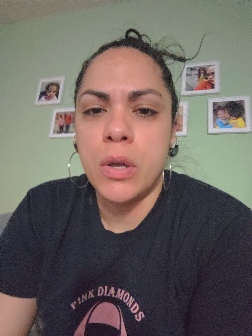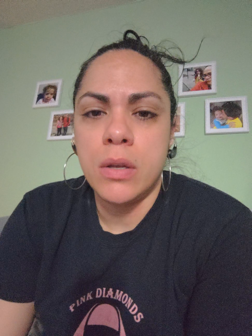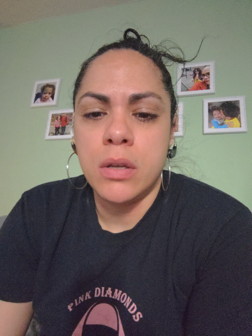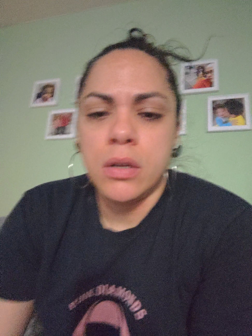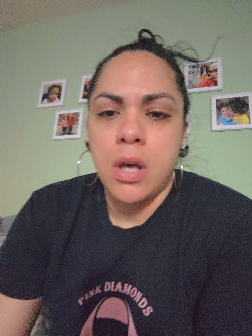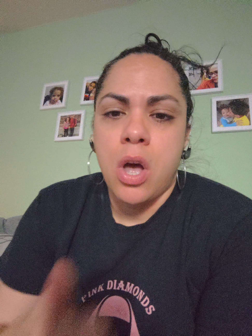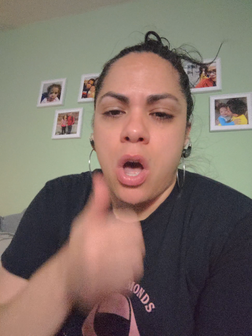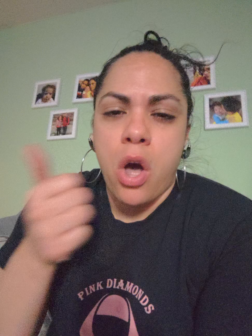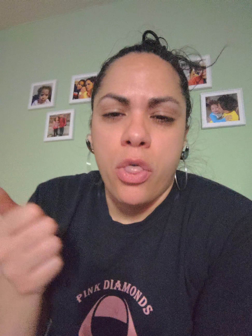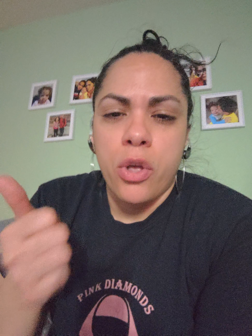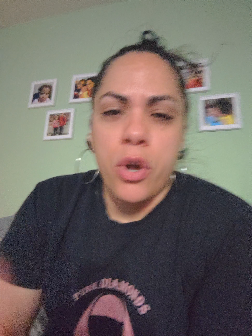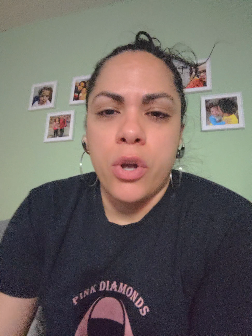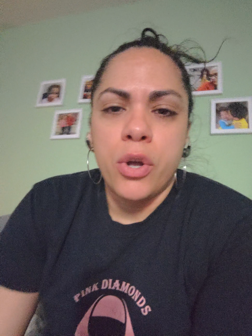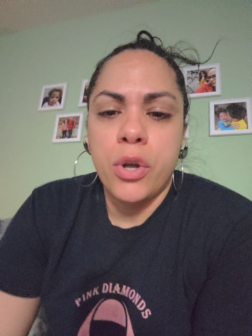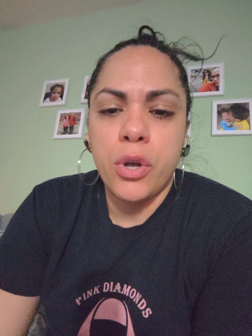another